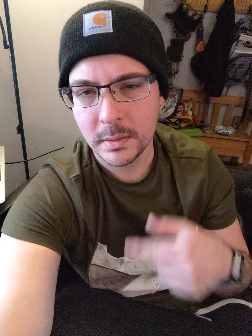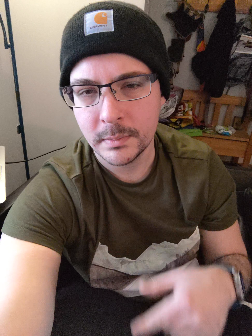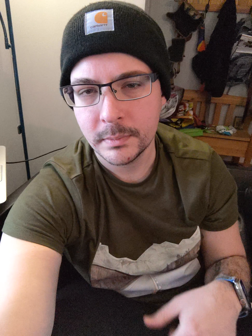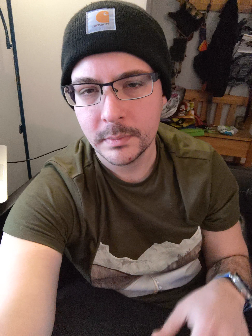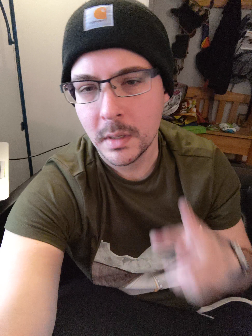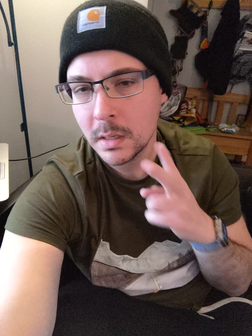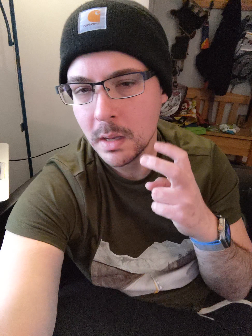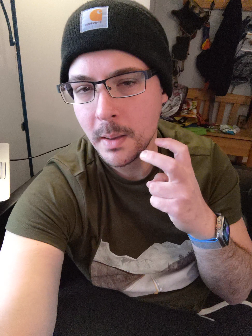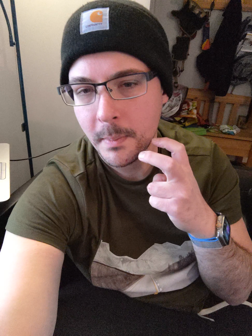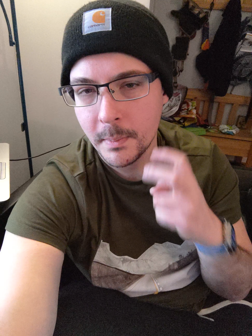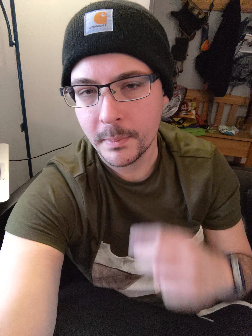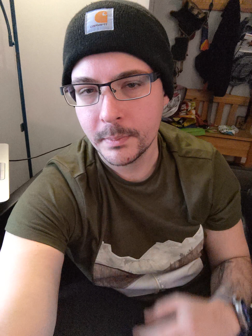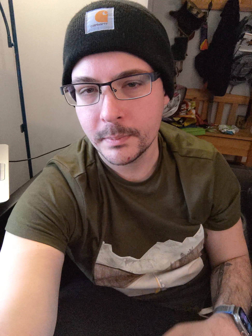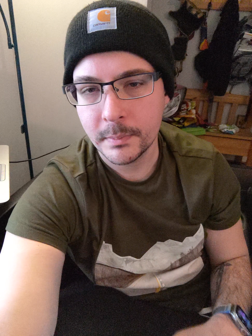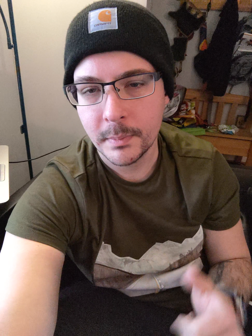gum